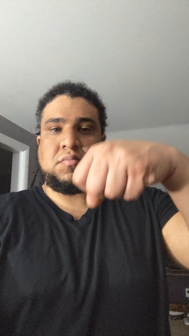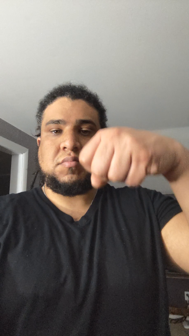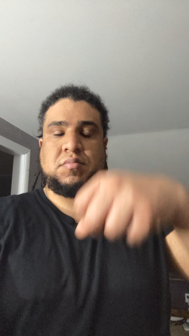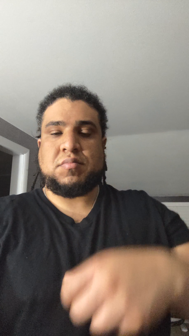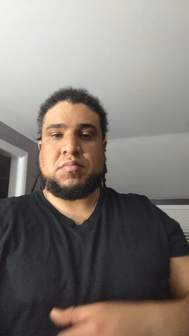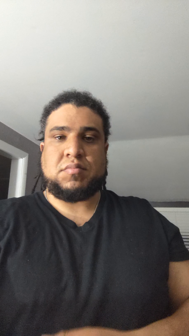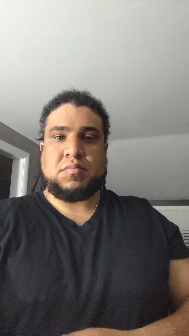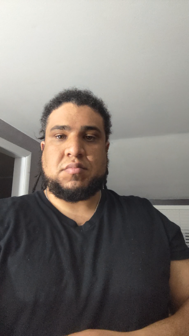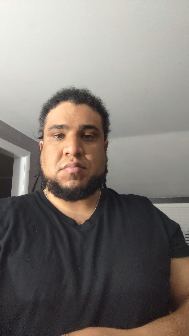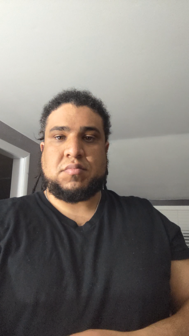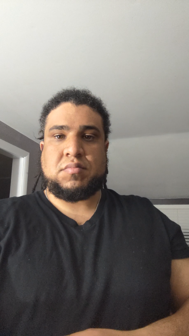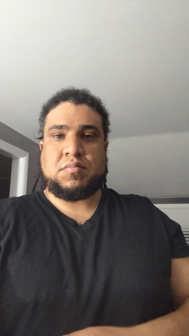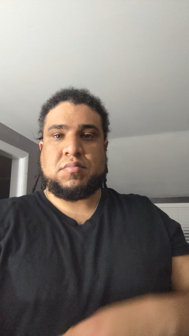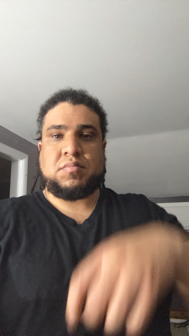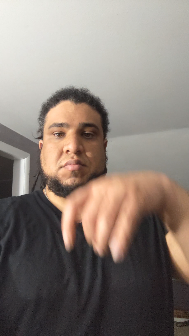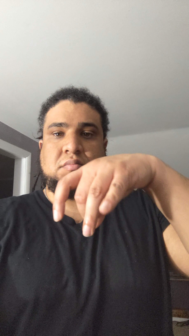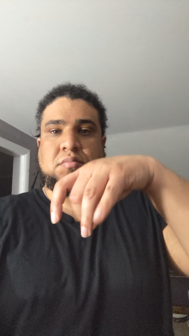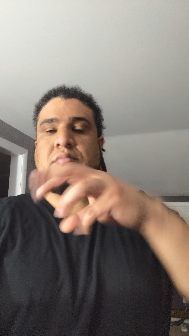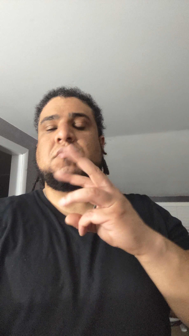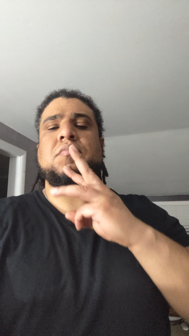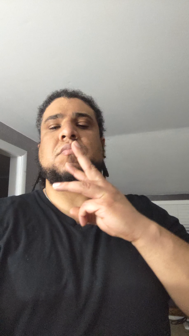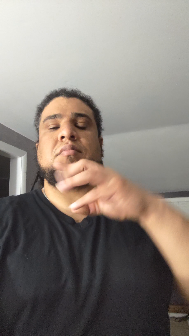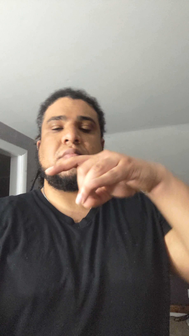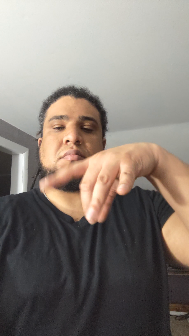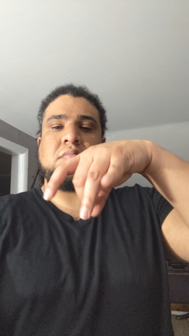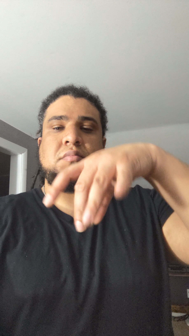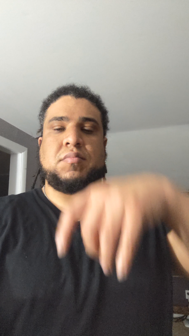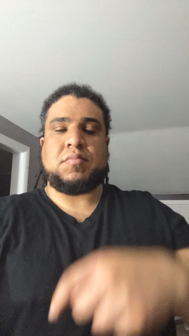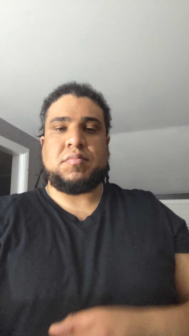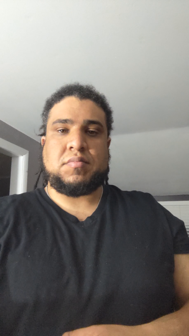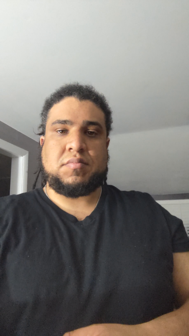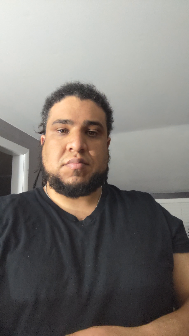melon